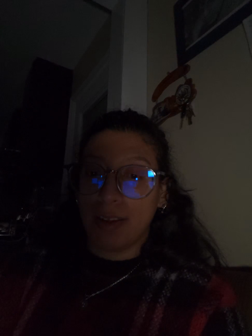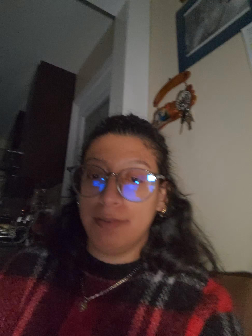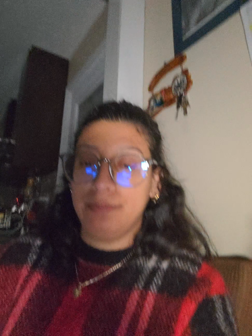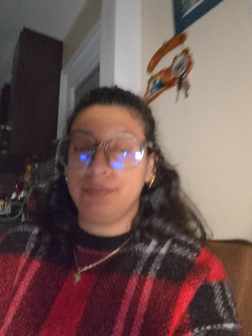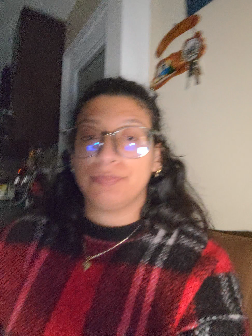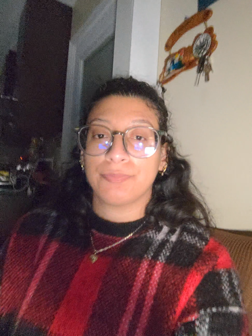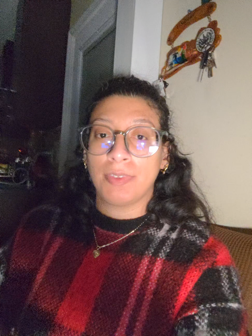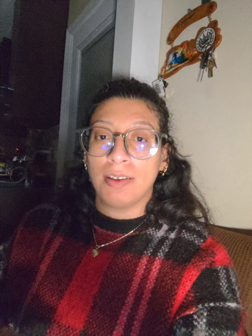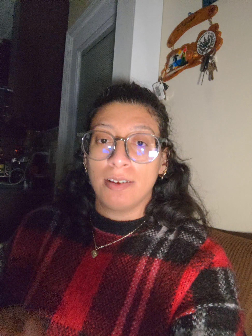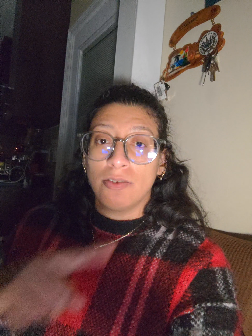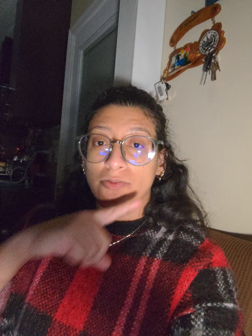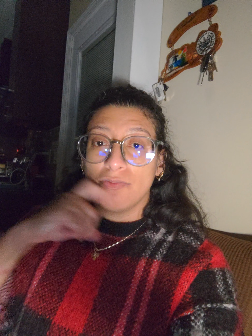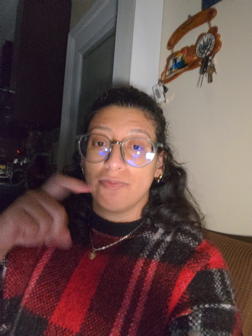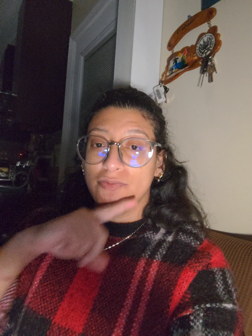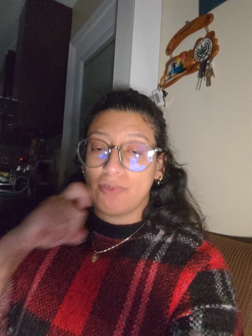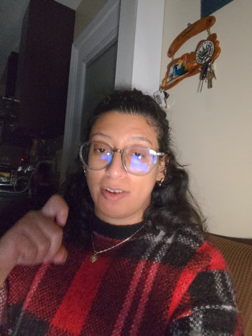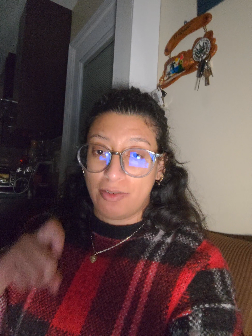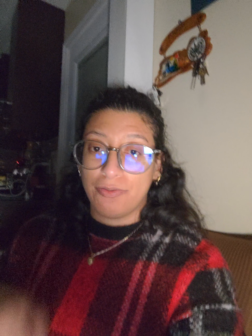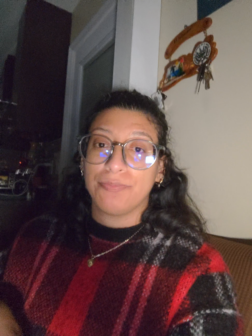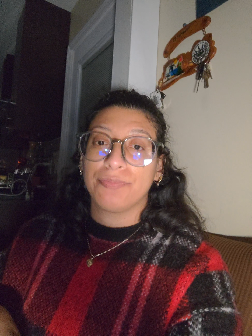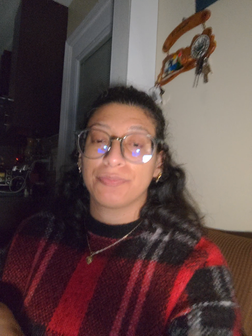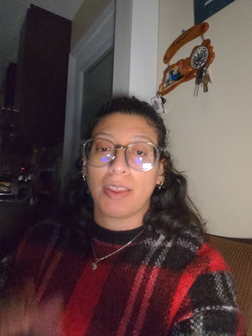dryer